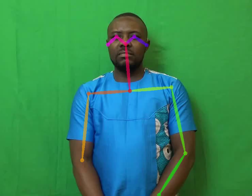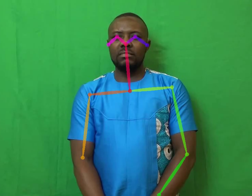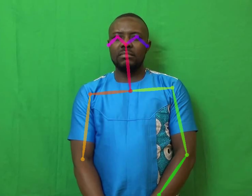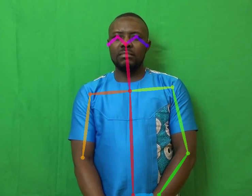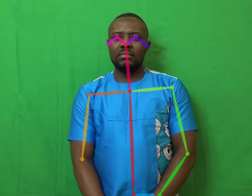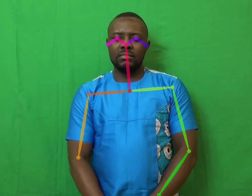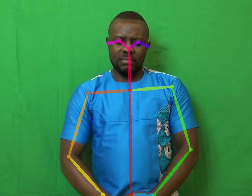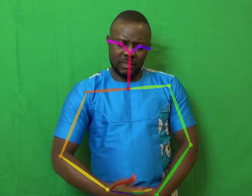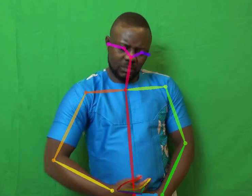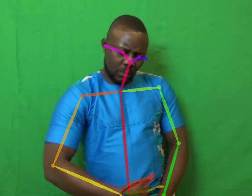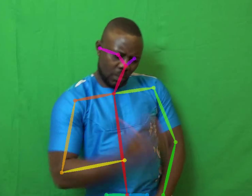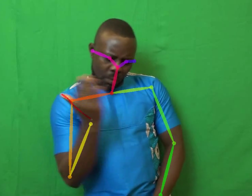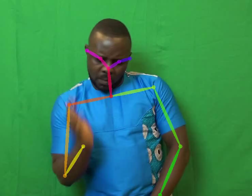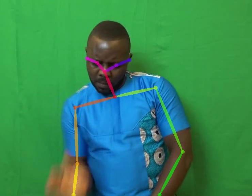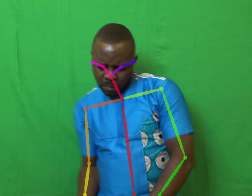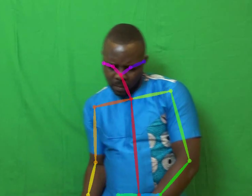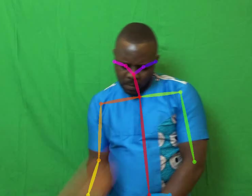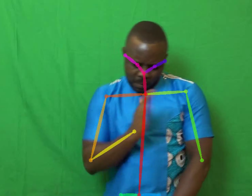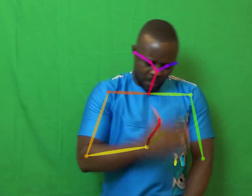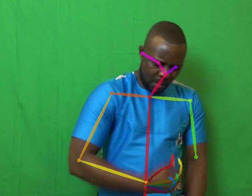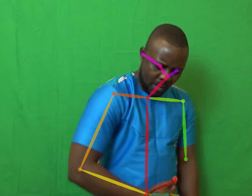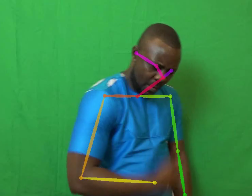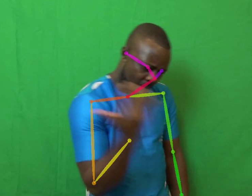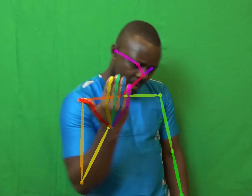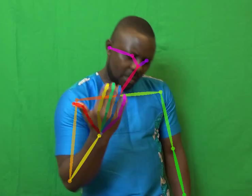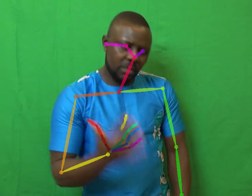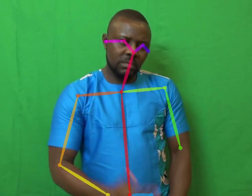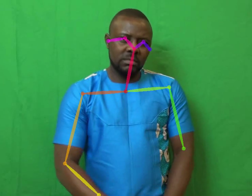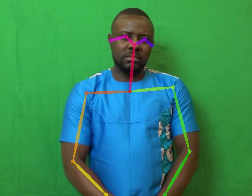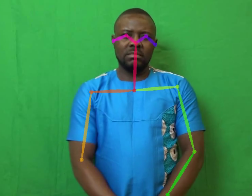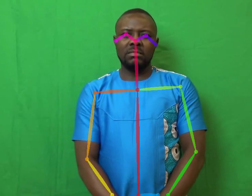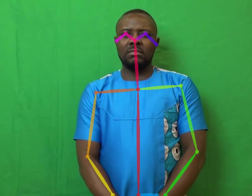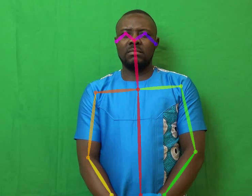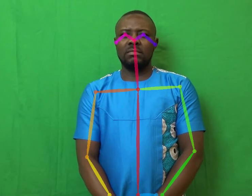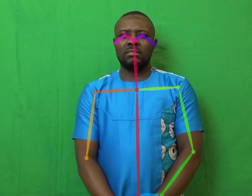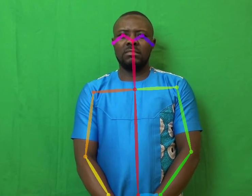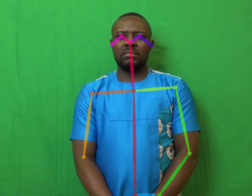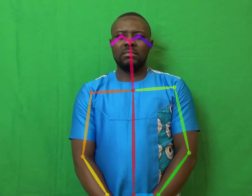table tennis